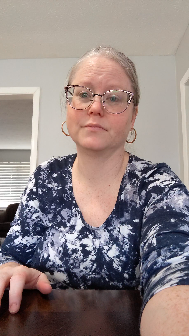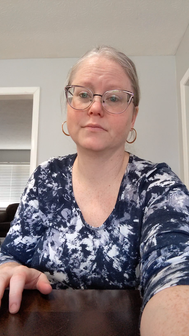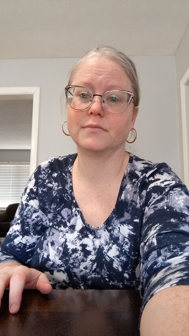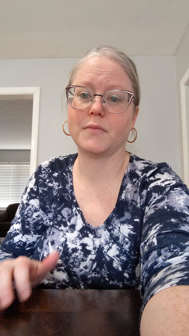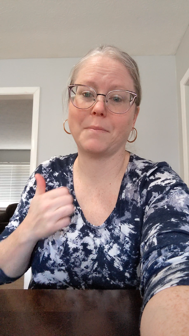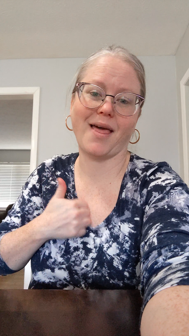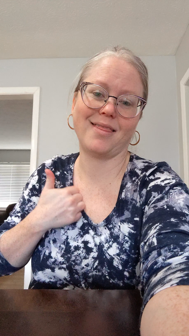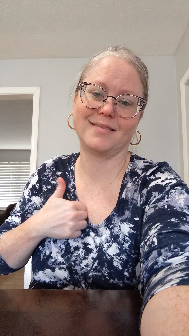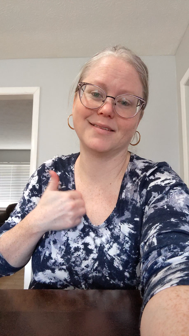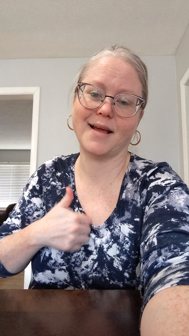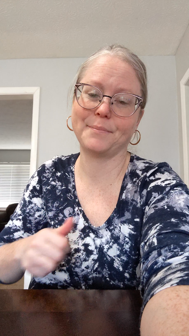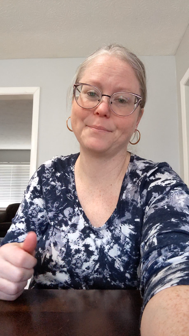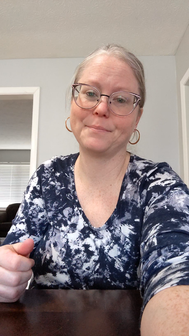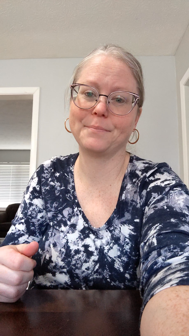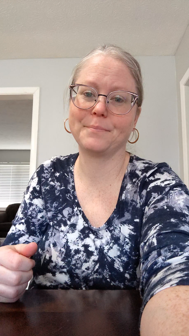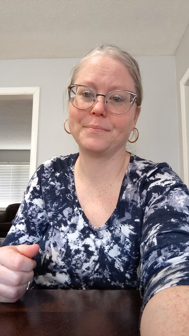bathtub